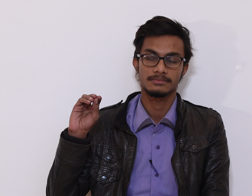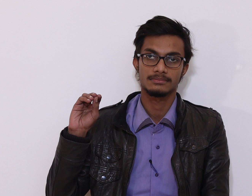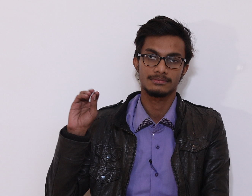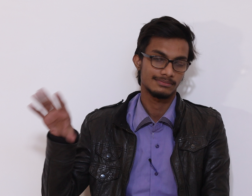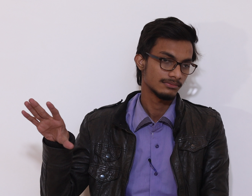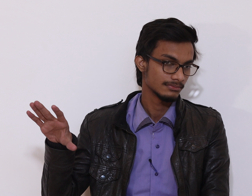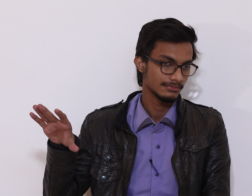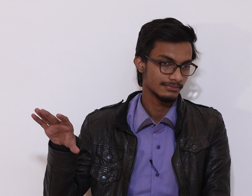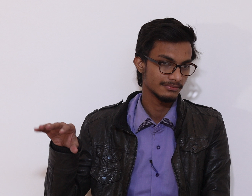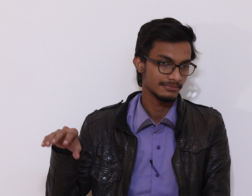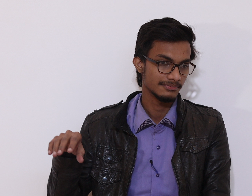bad